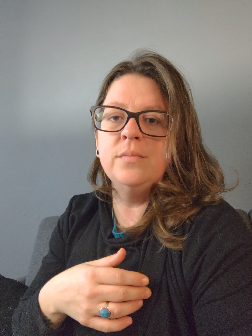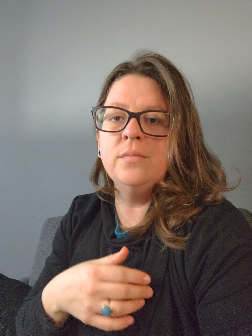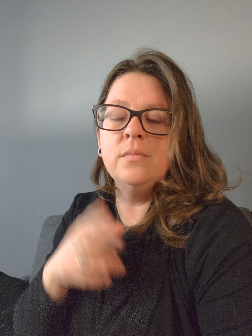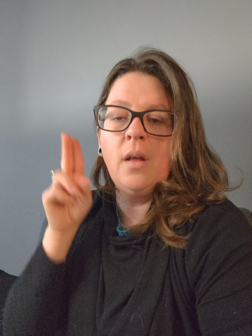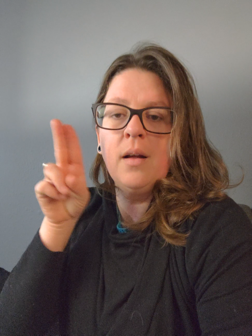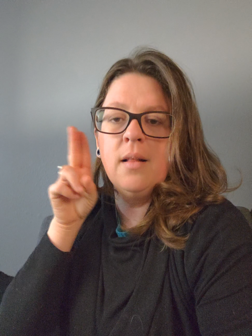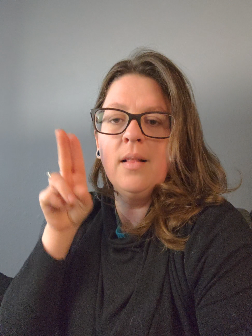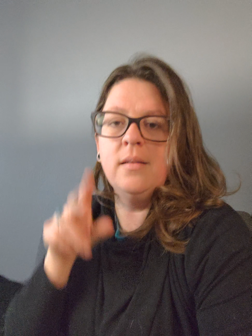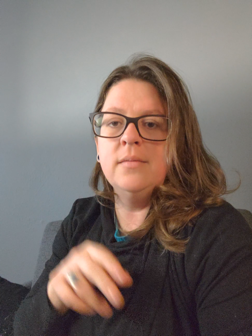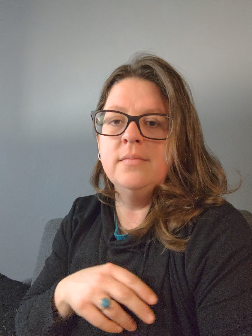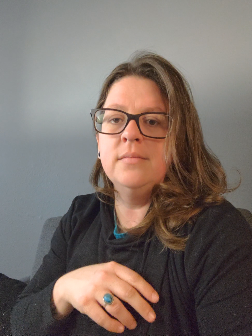uncle